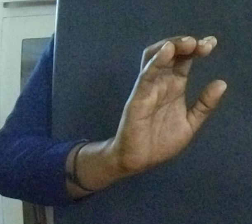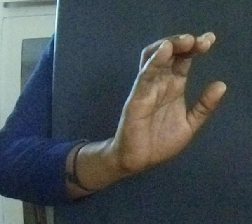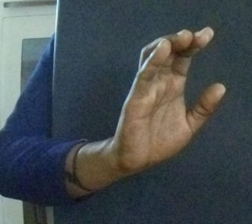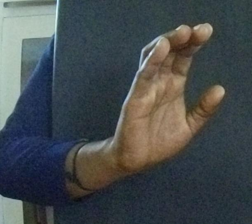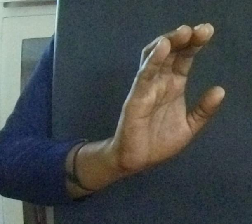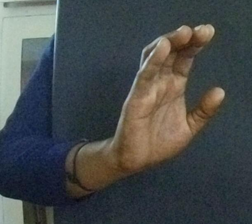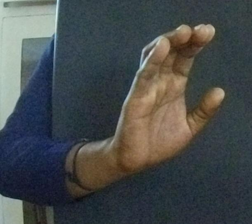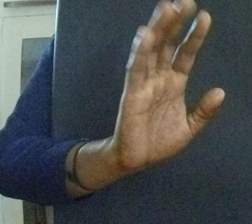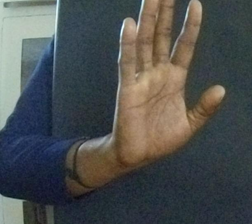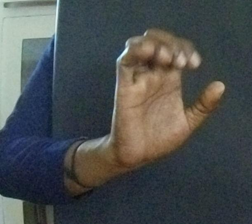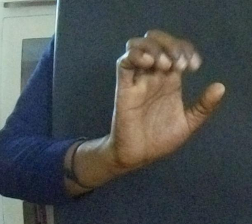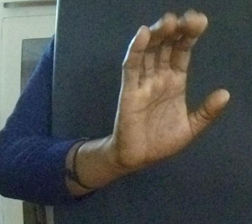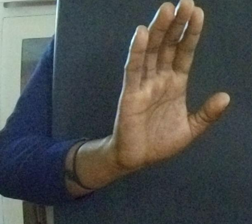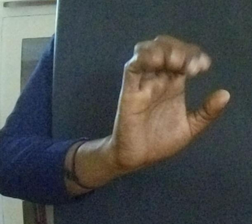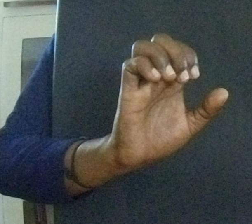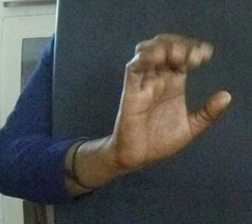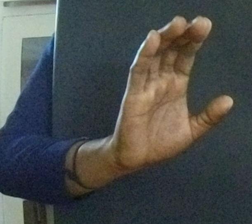call